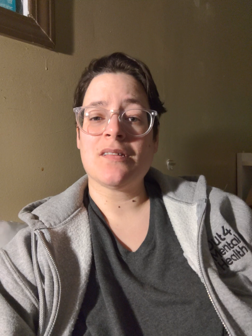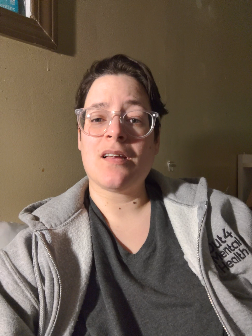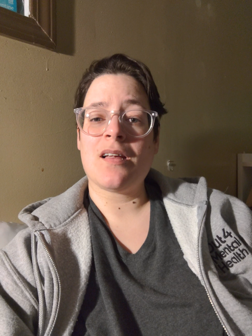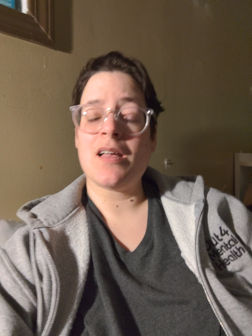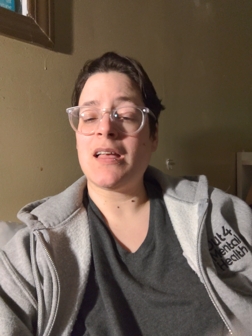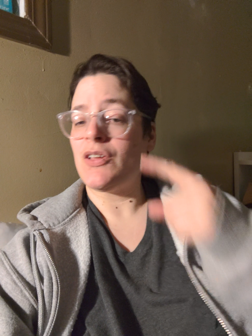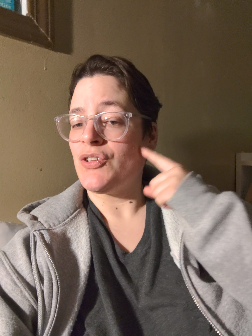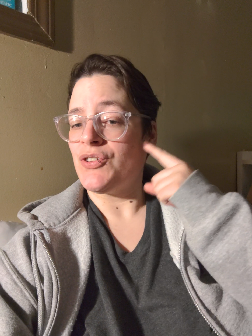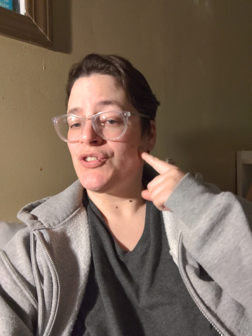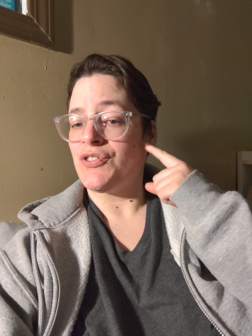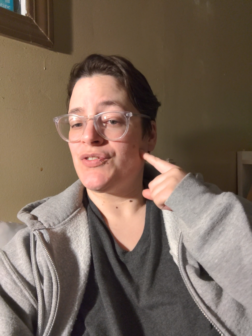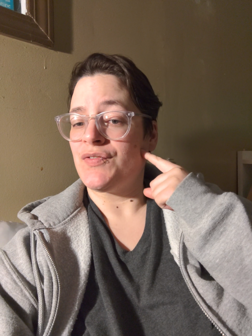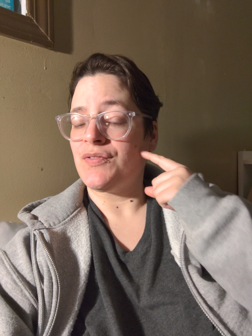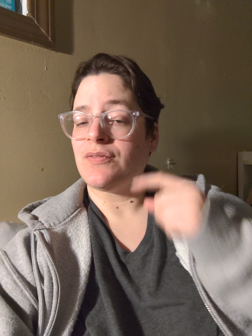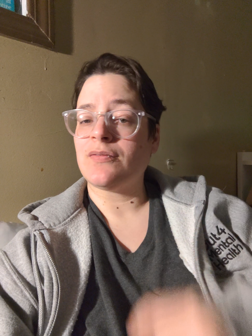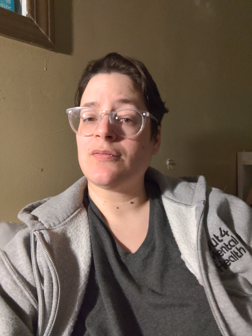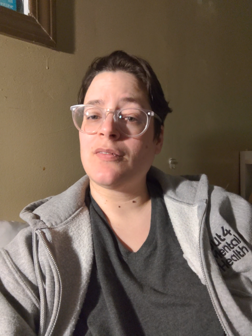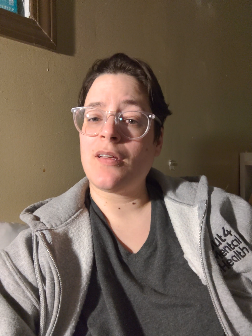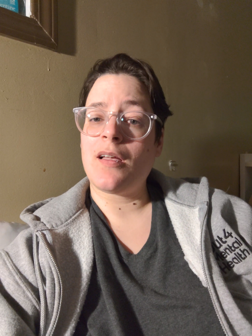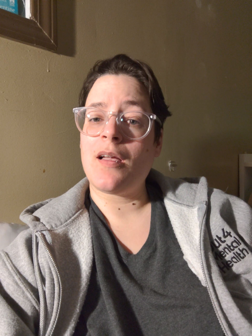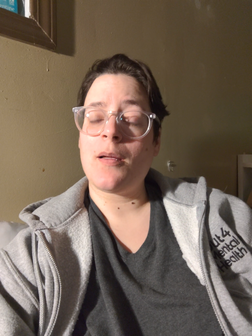hear